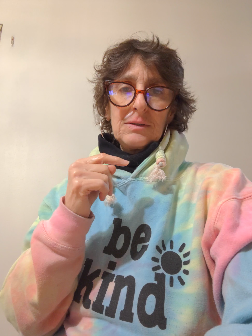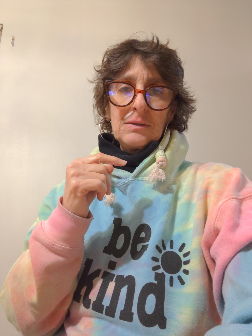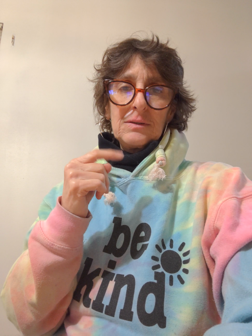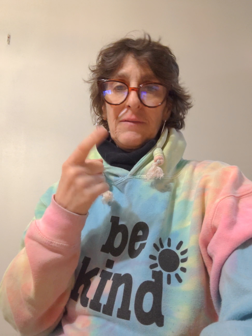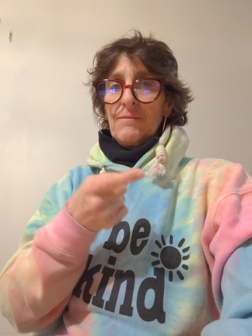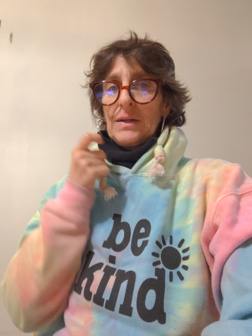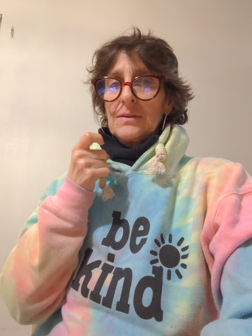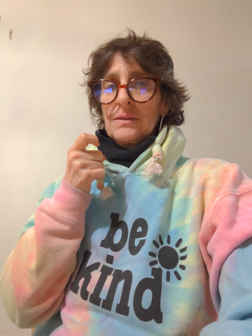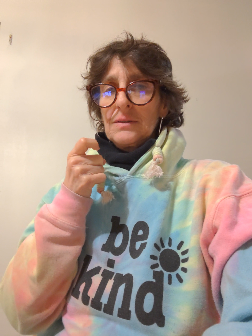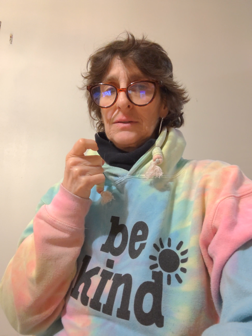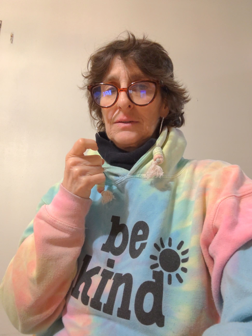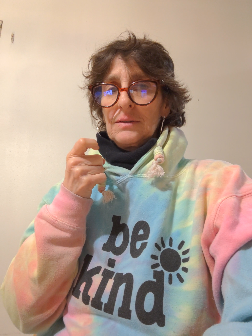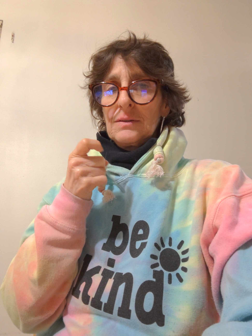fast